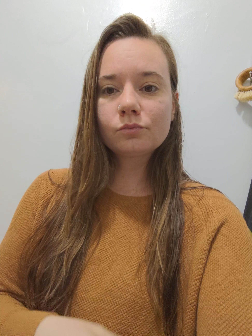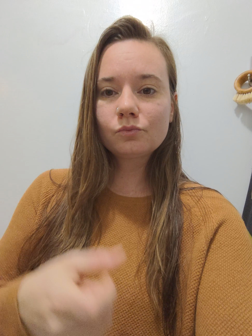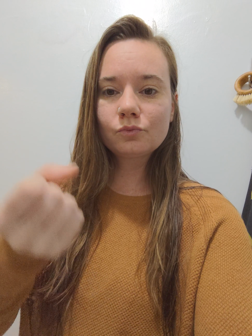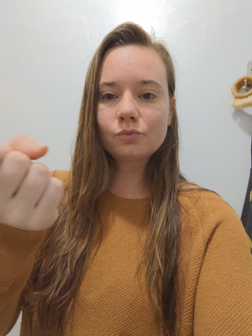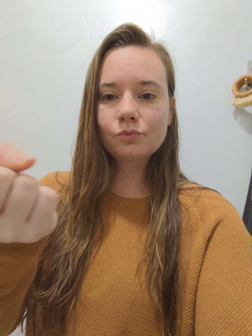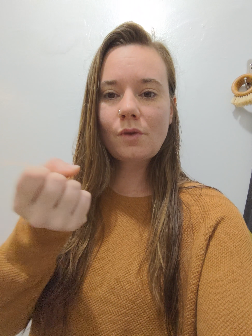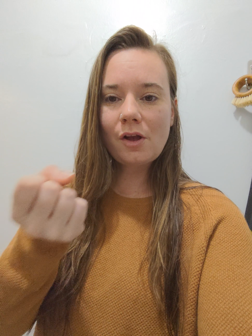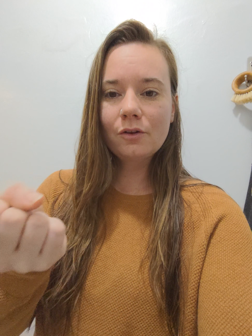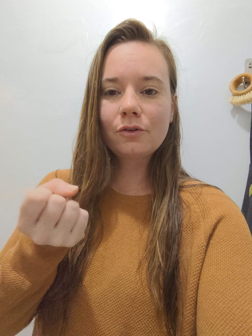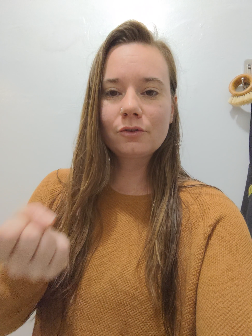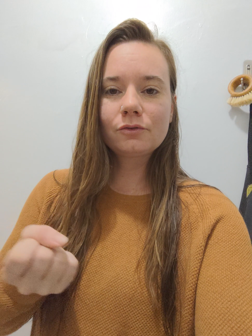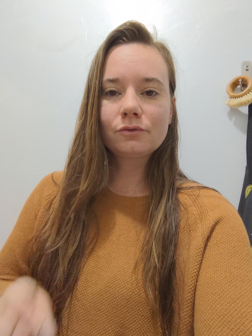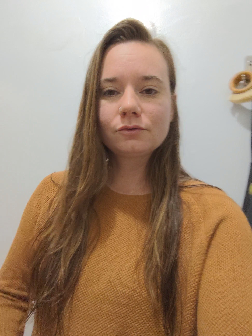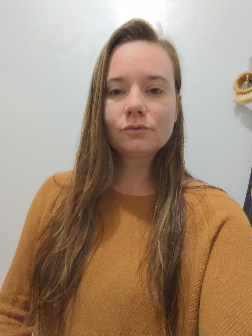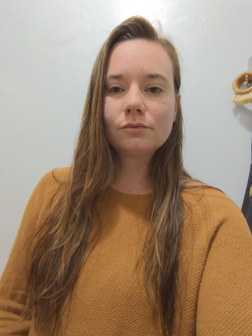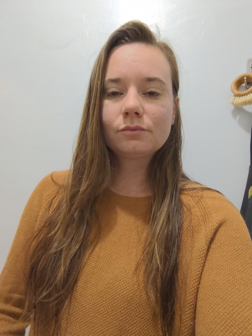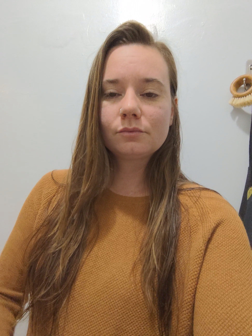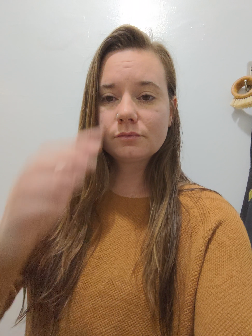drawer